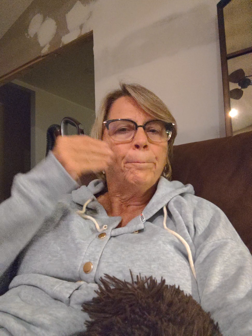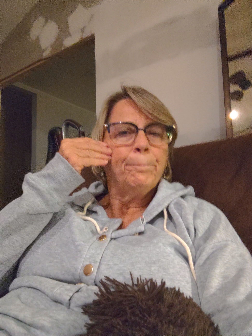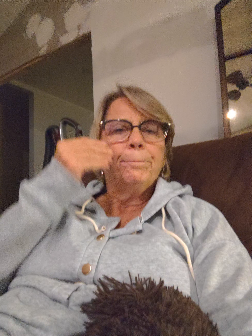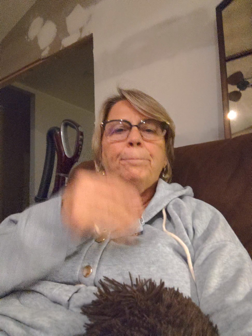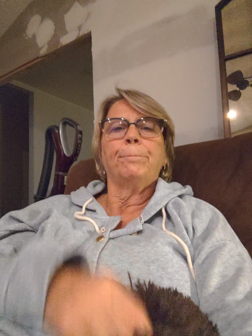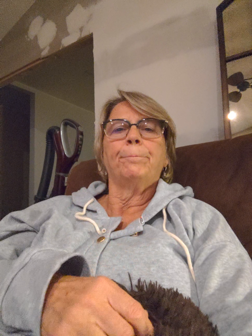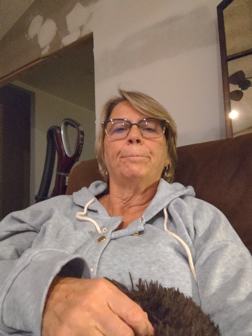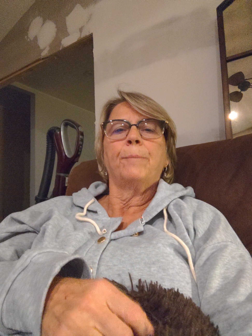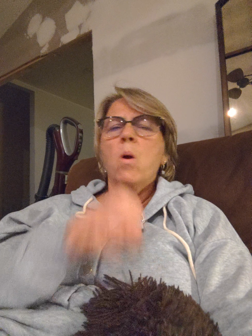home